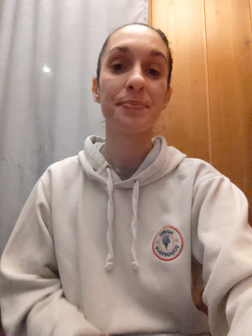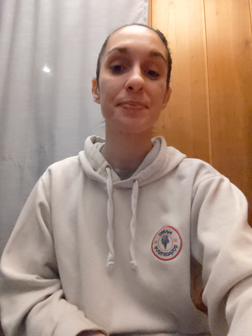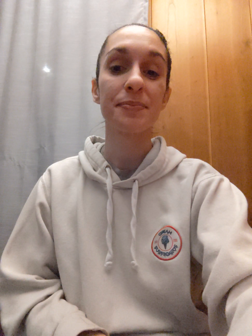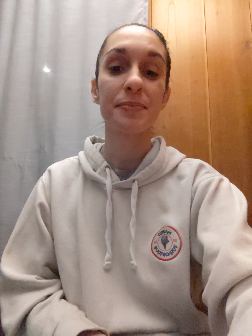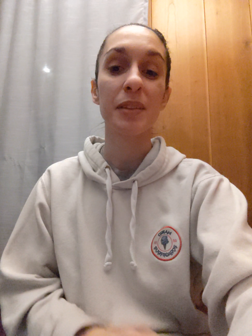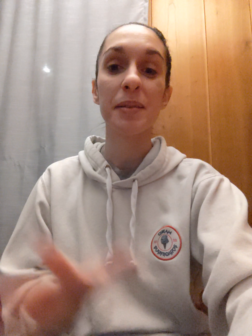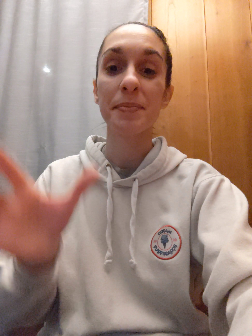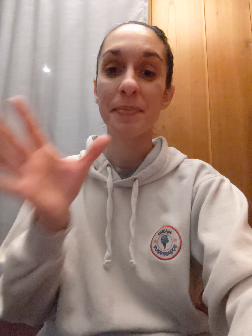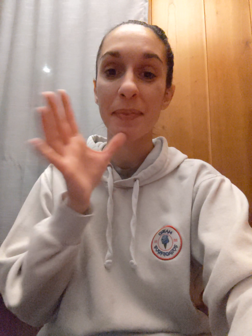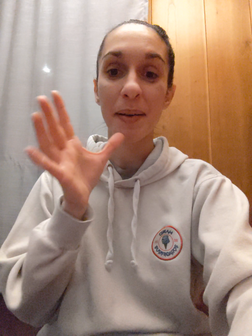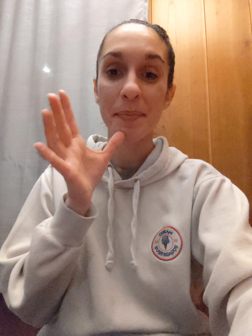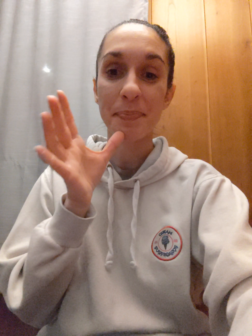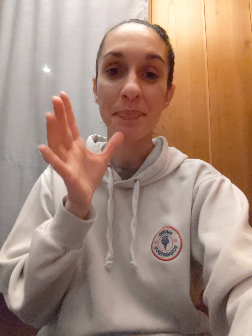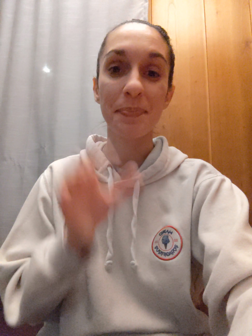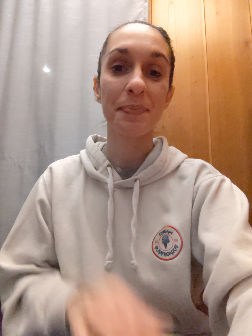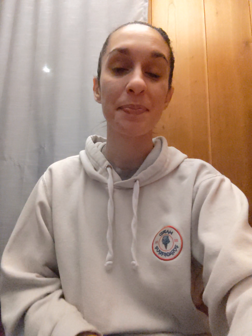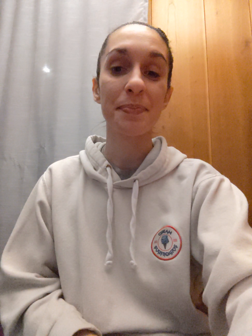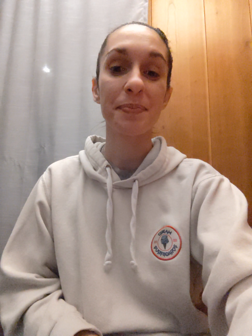mom